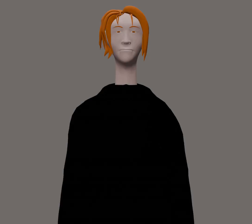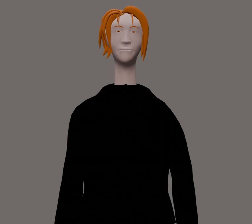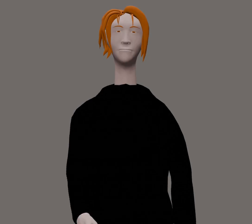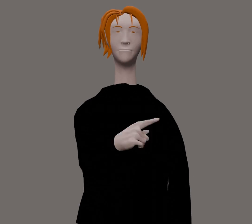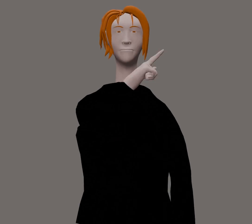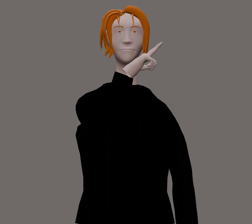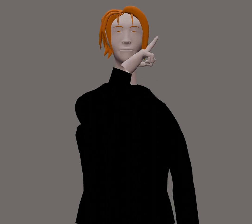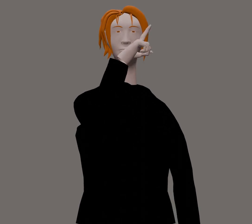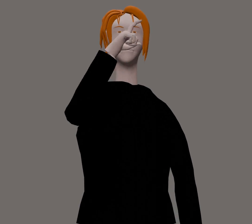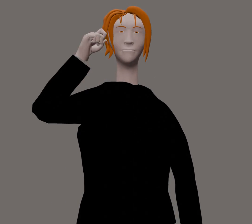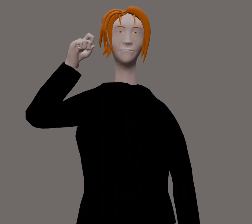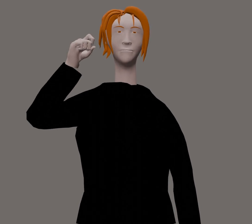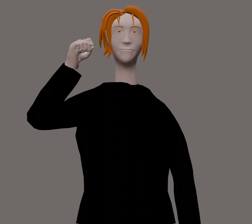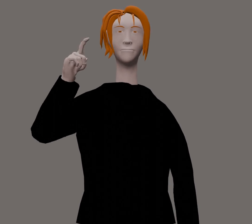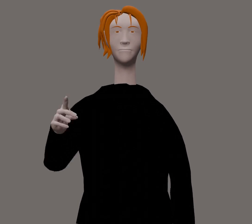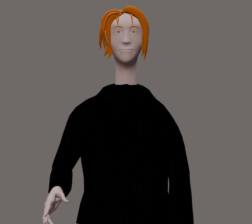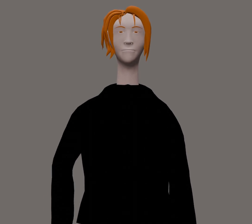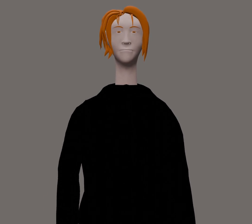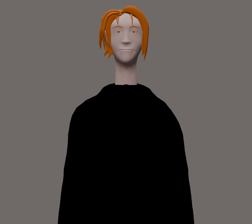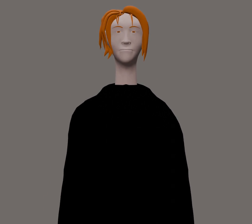Bore